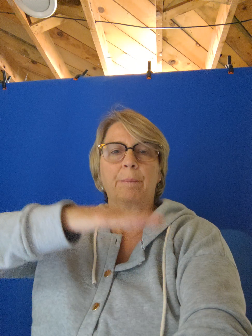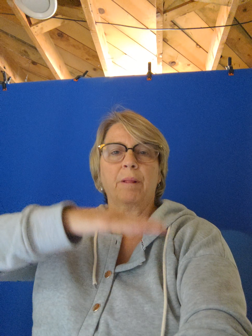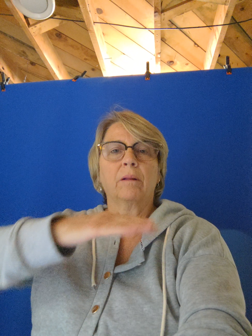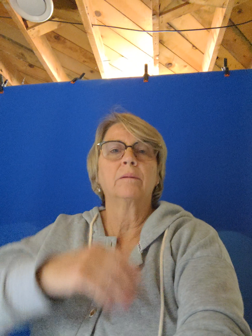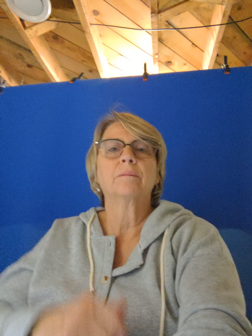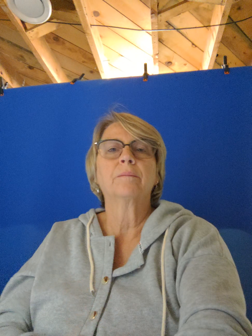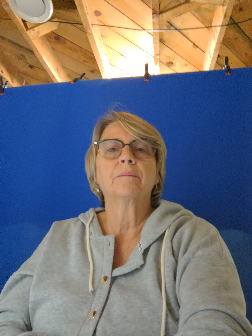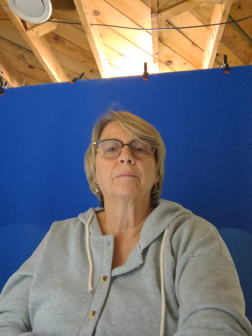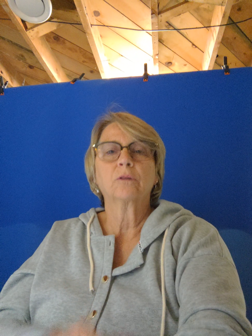table